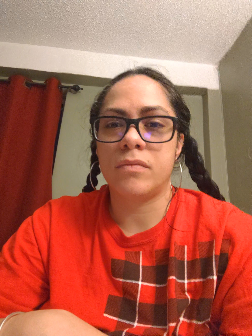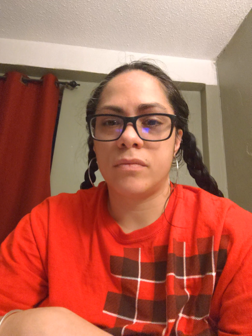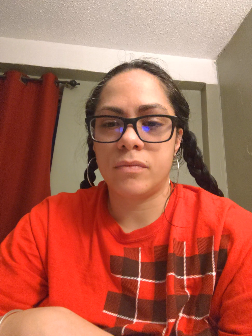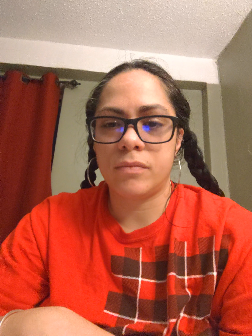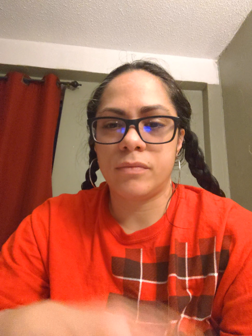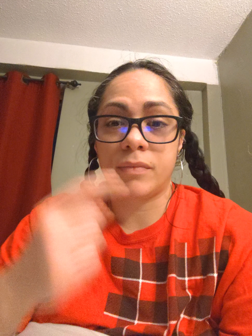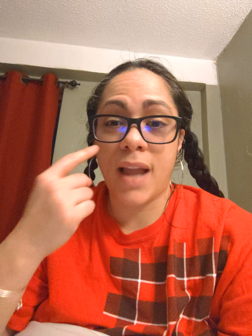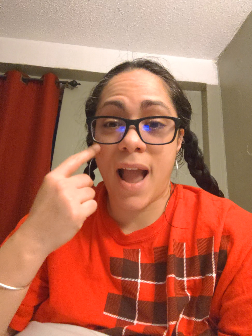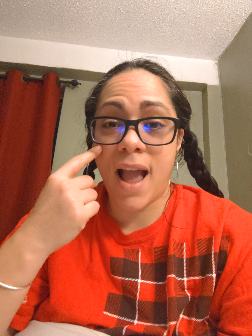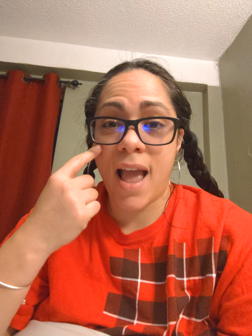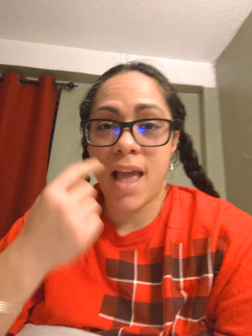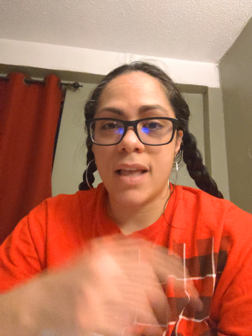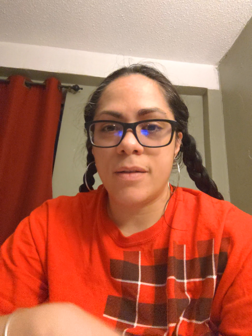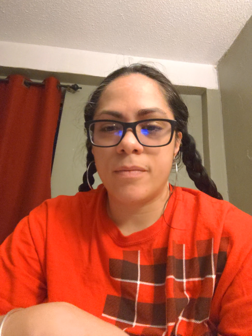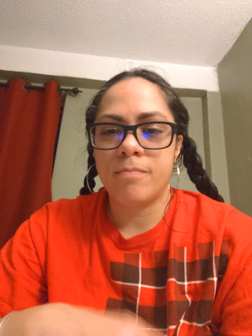eye